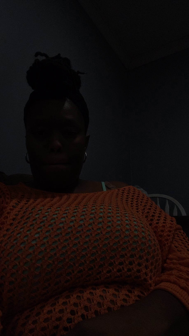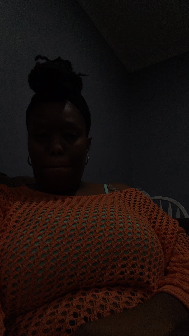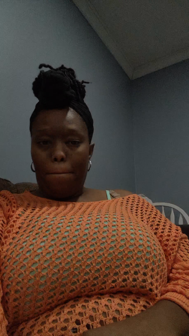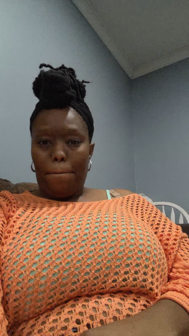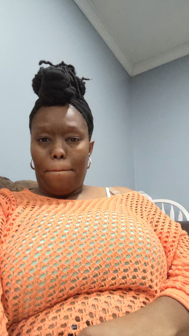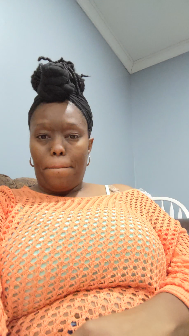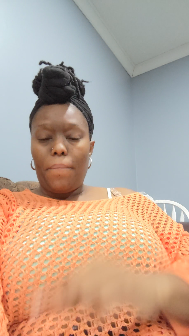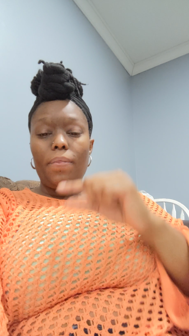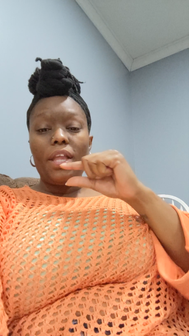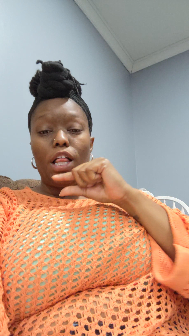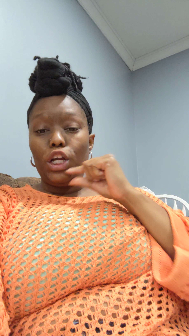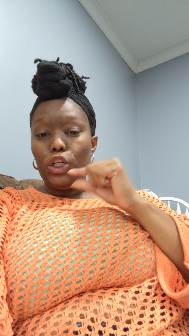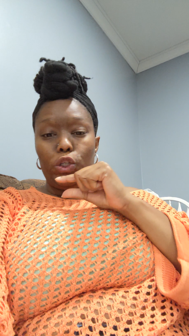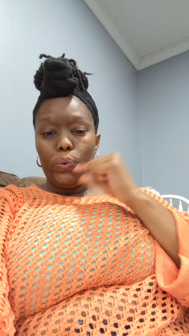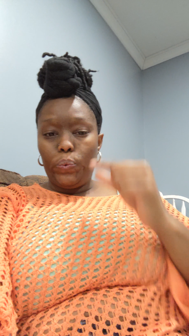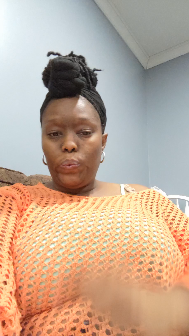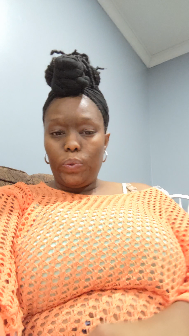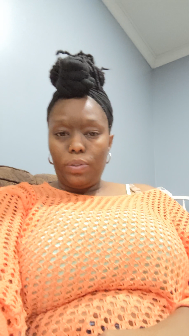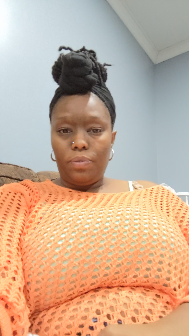glue